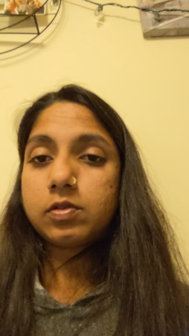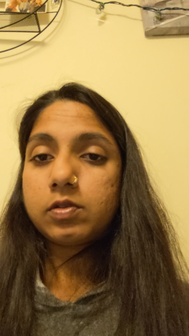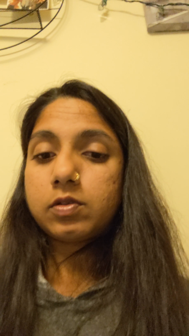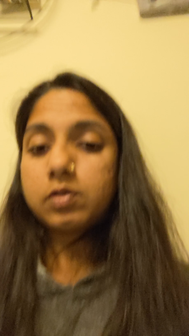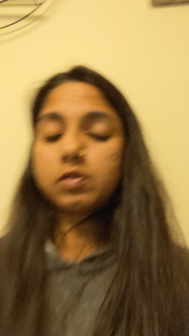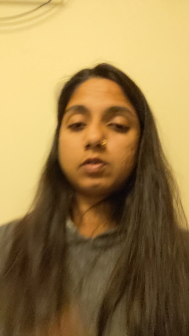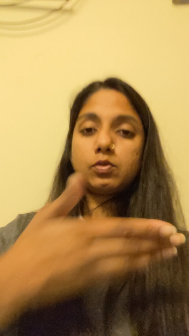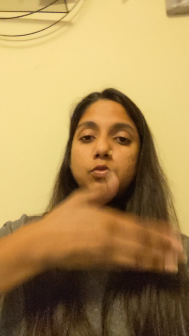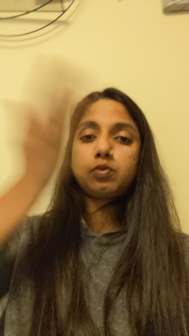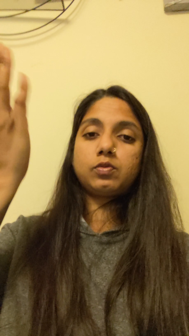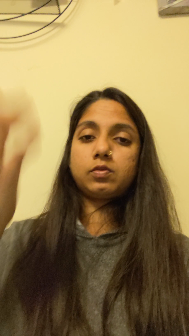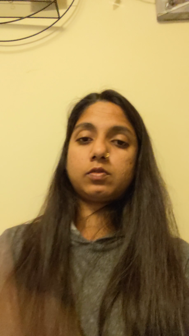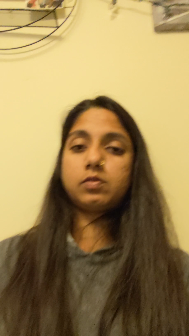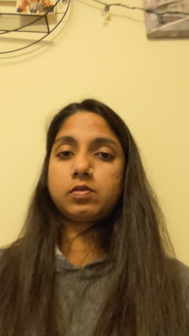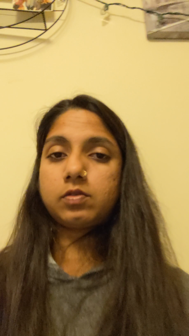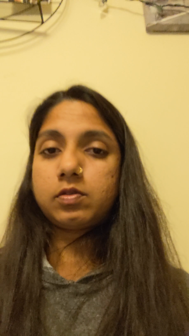all gone